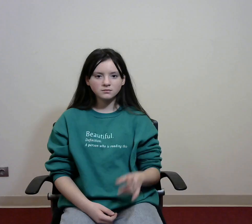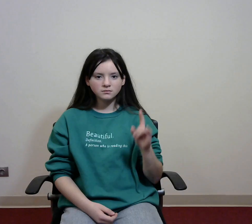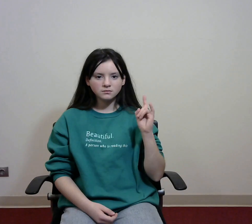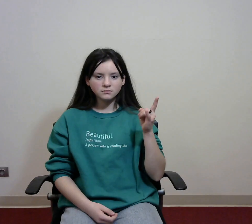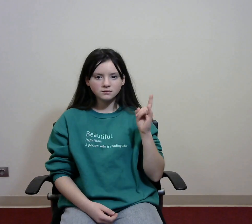uşaq